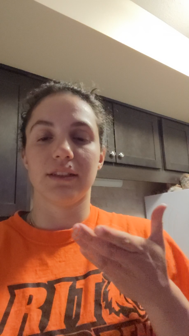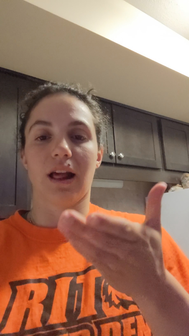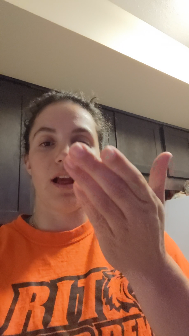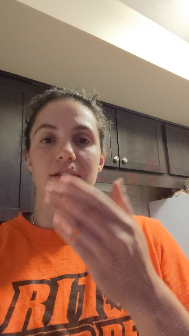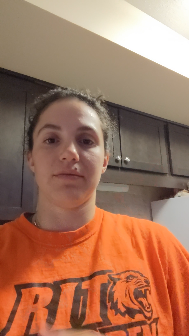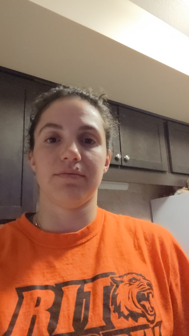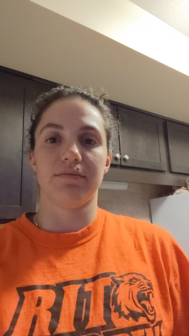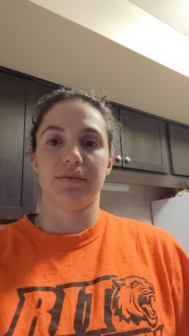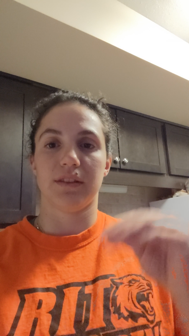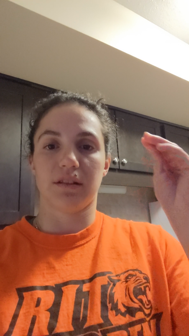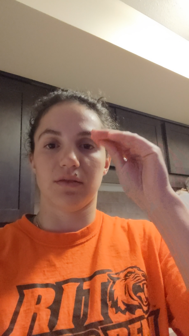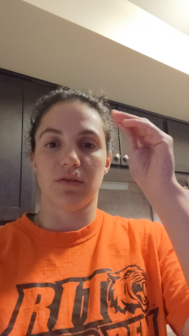dinosaur